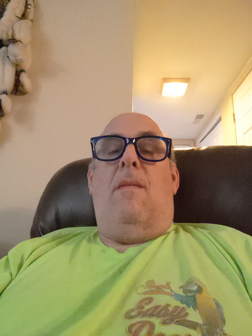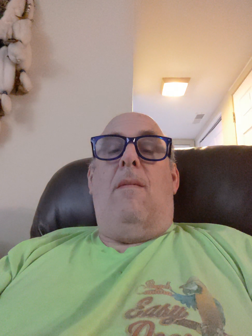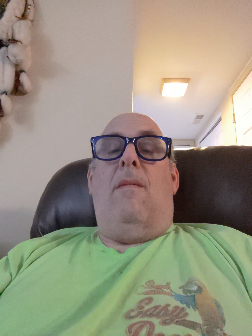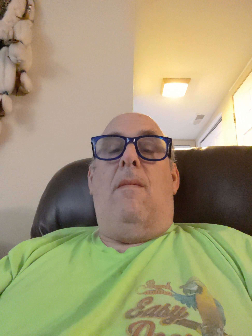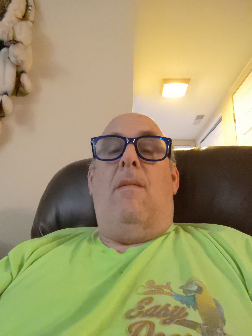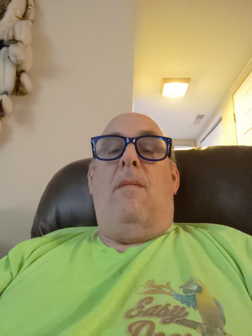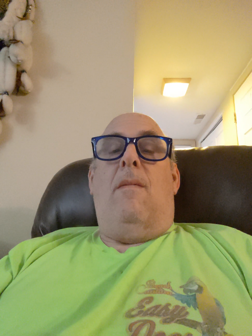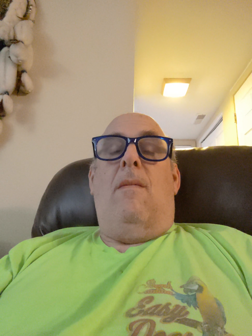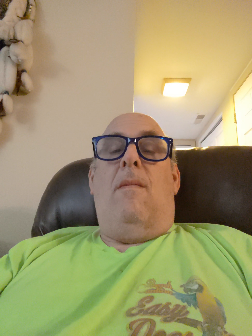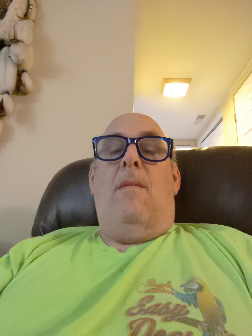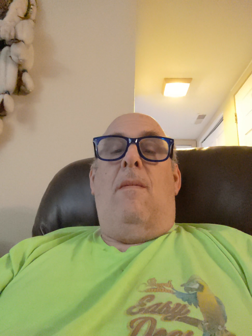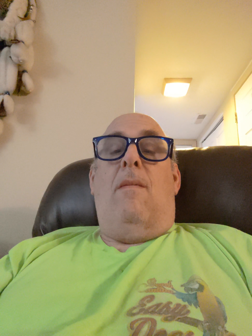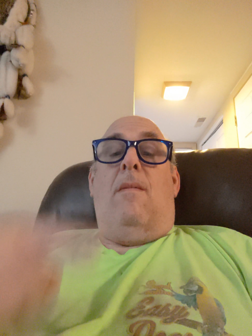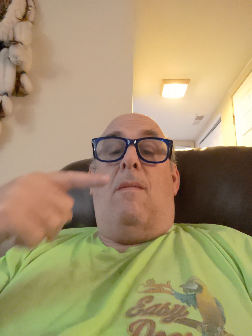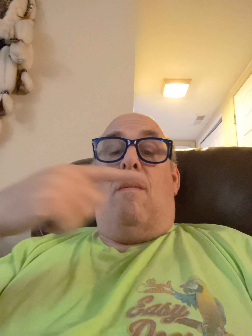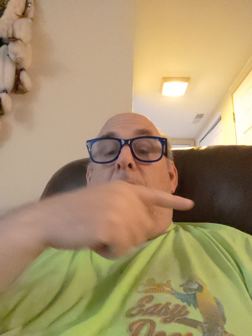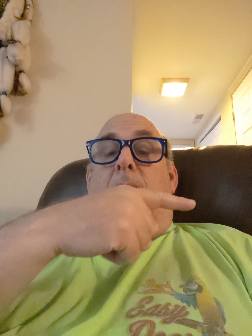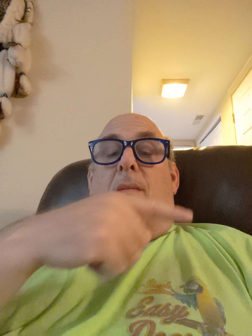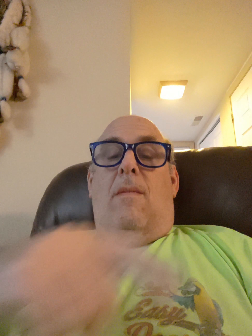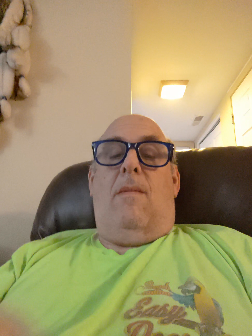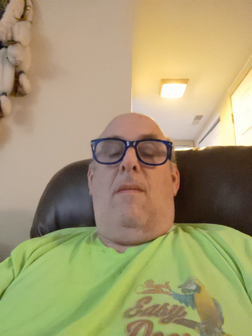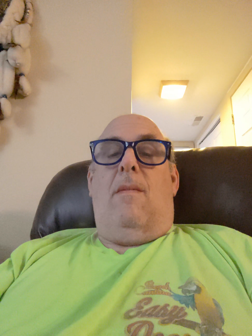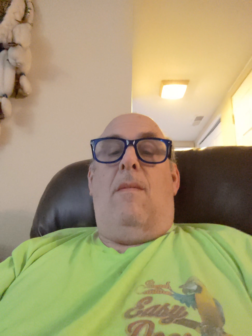he/she/it